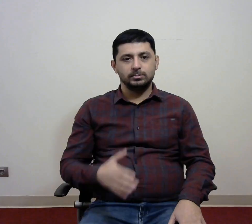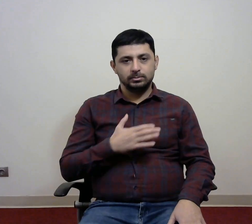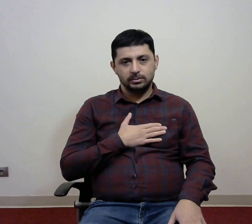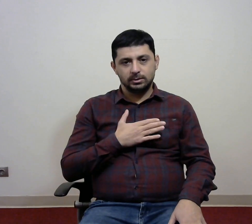mən